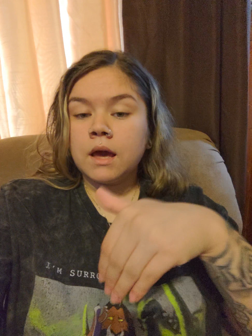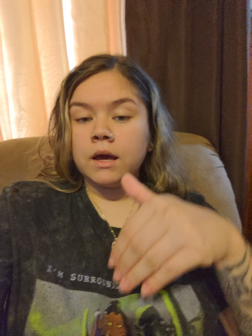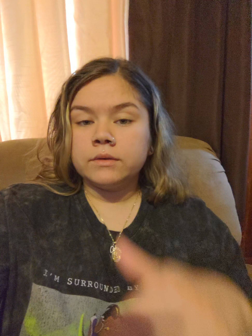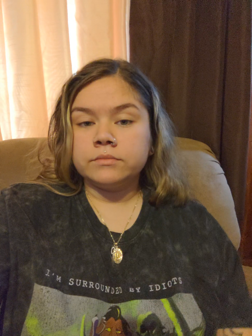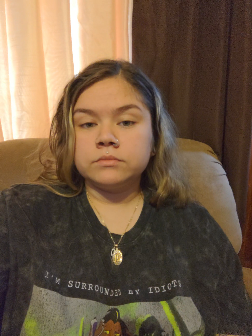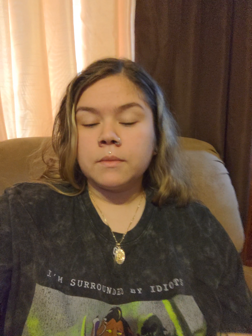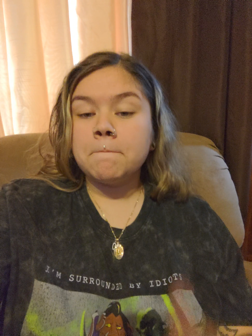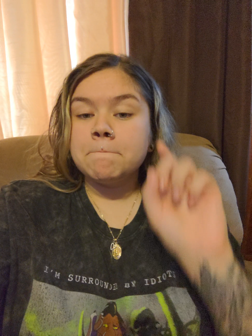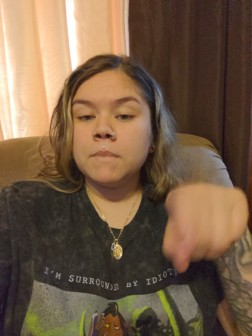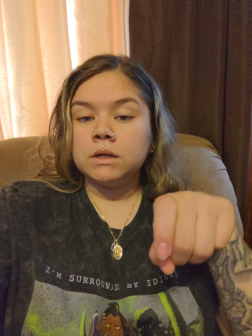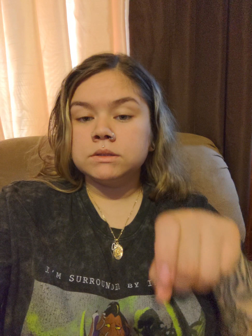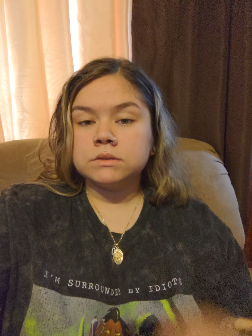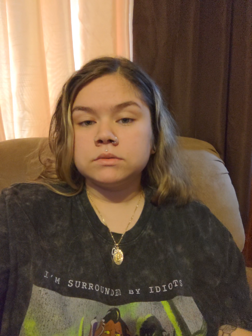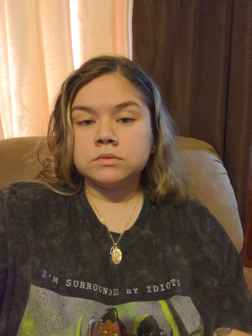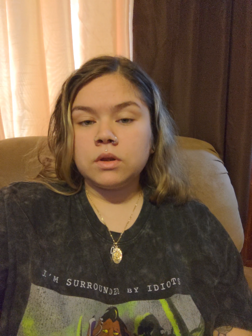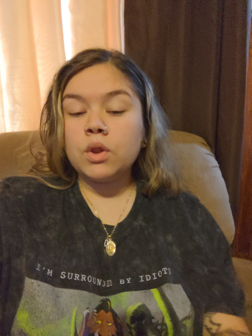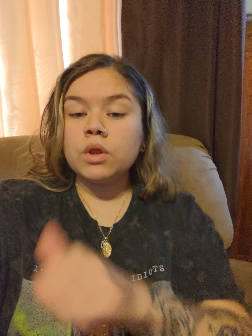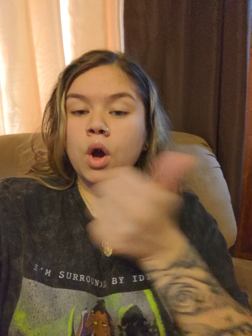must